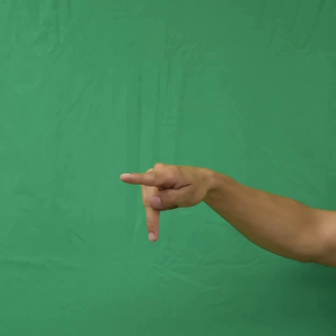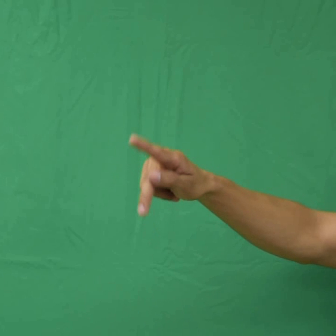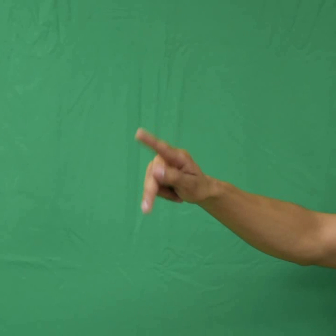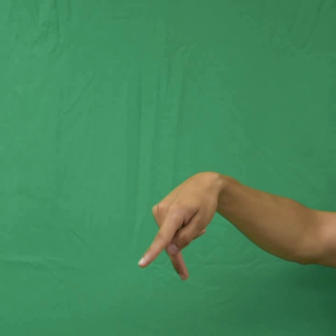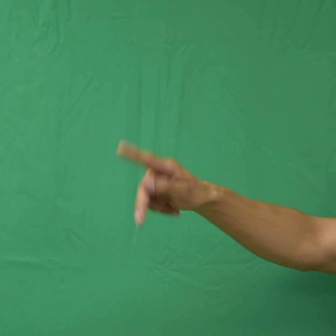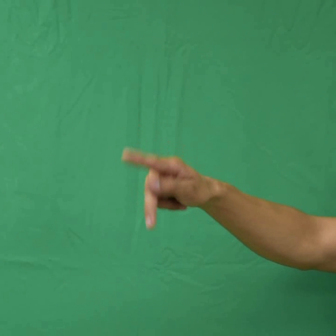K